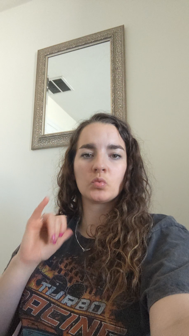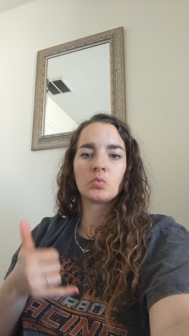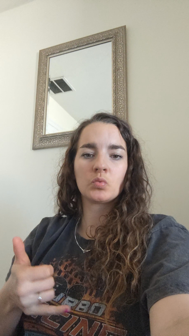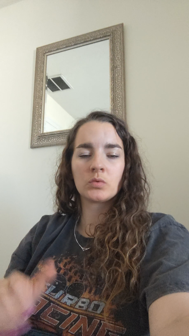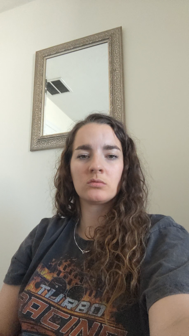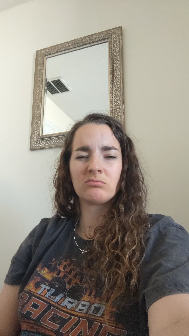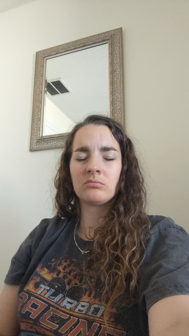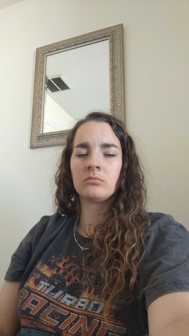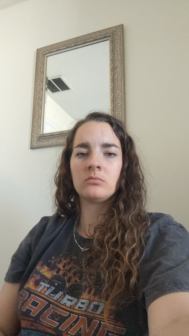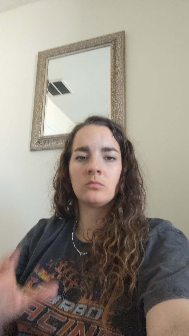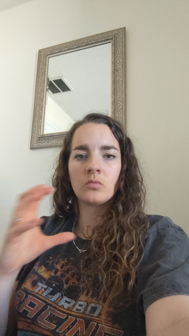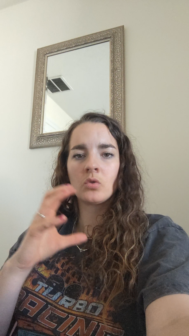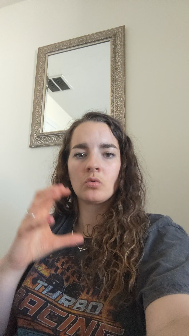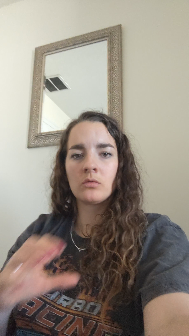ball